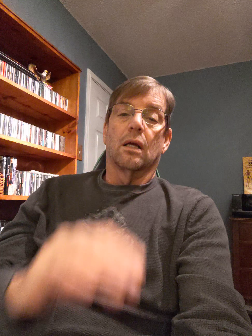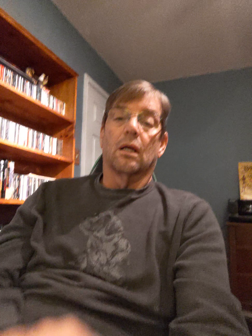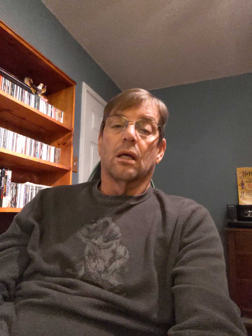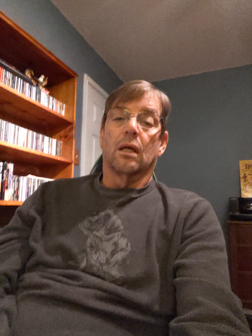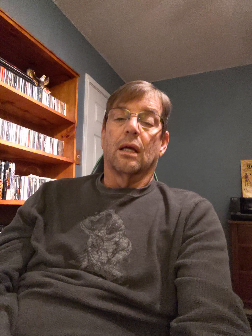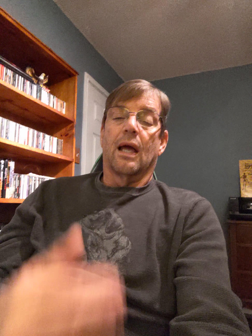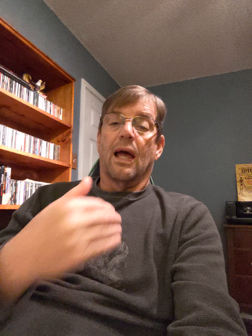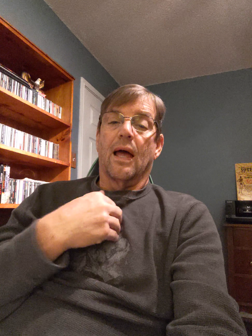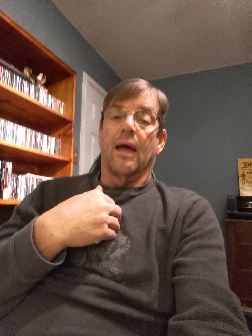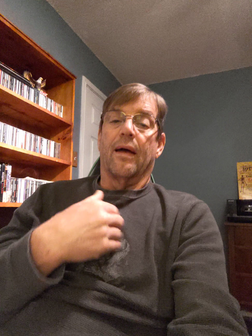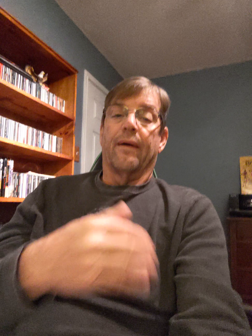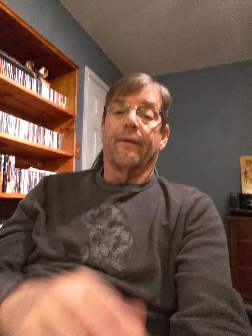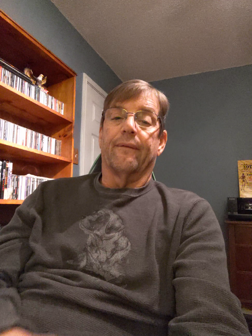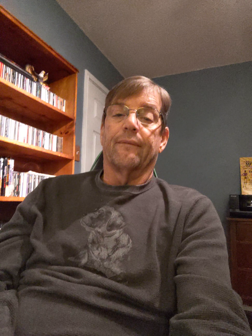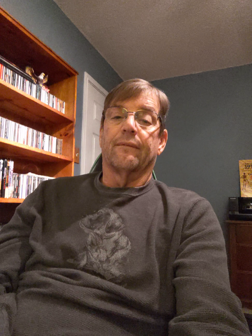have